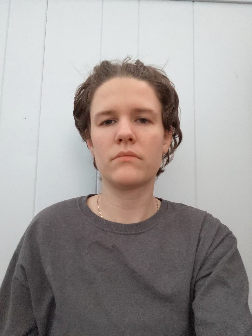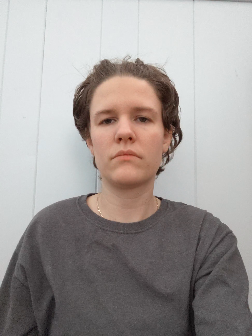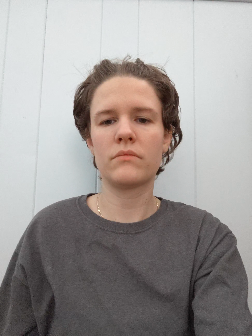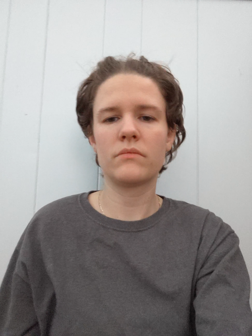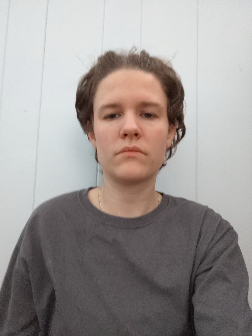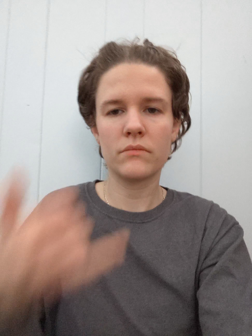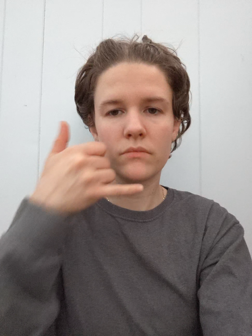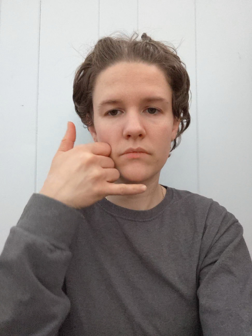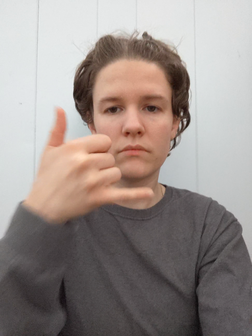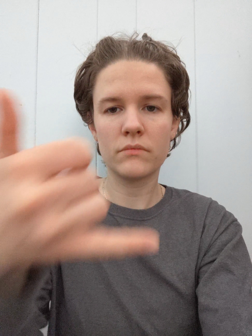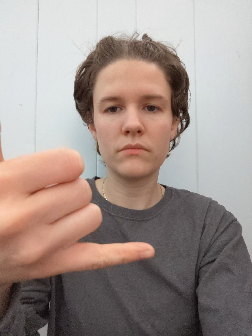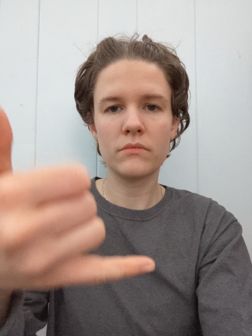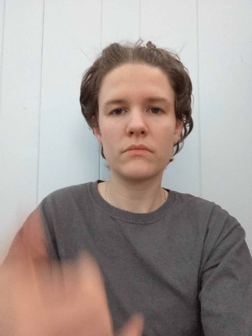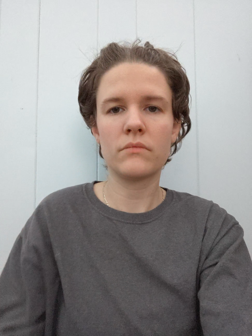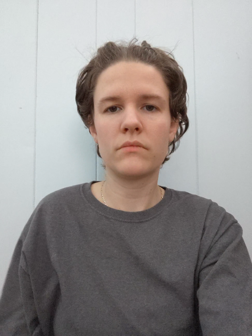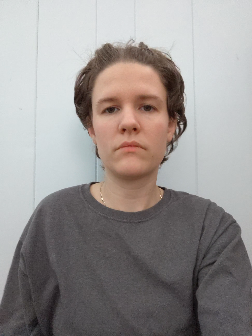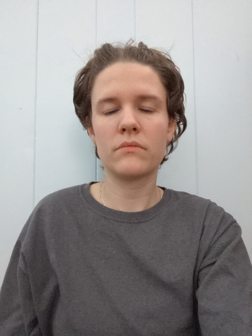call on the phone